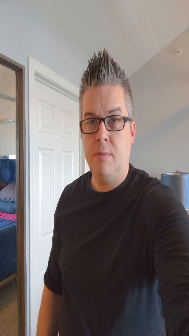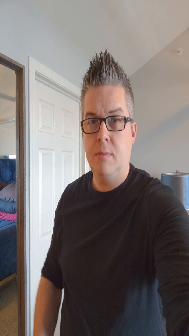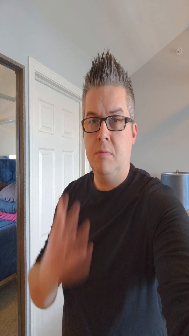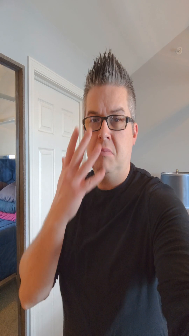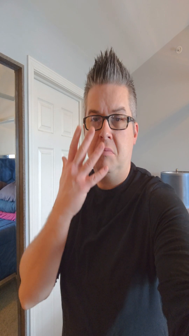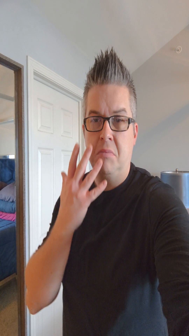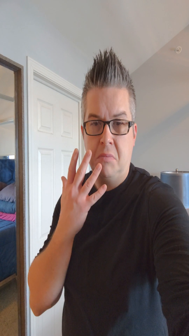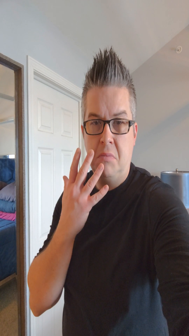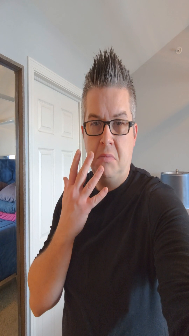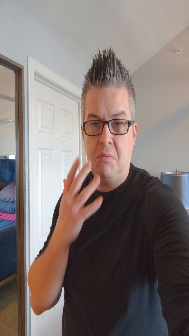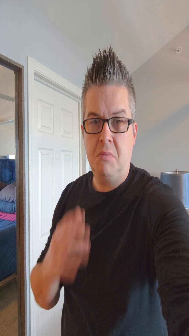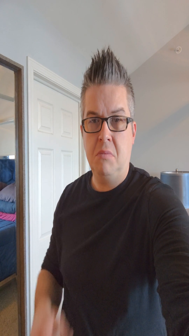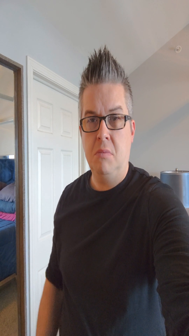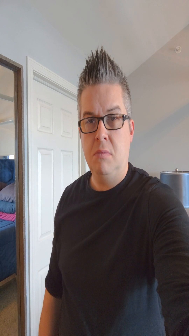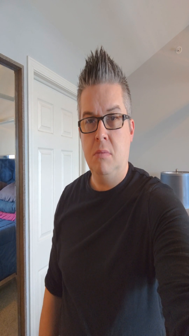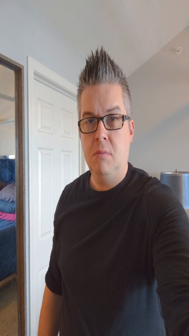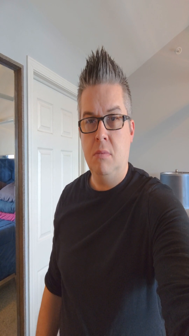sad